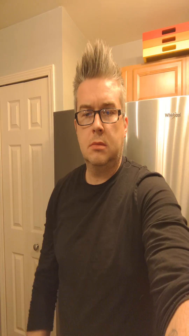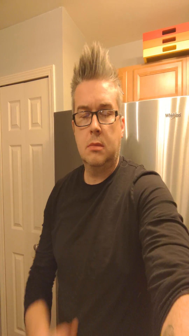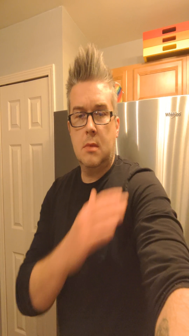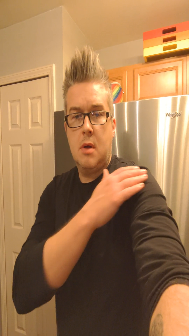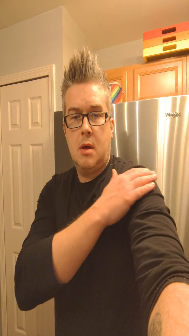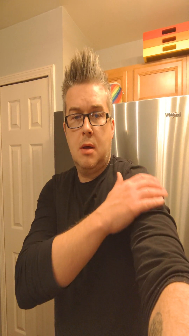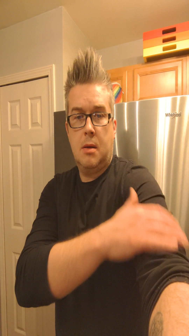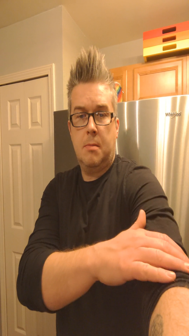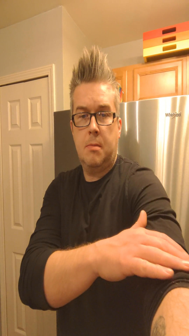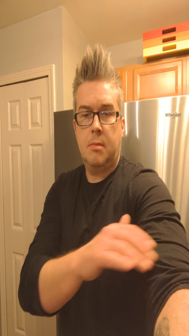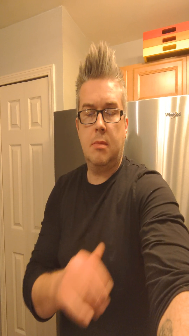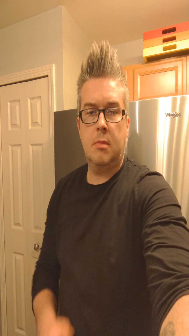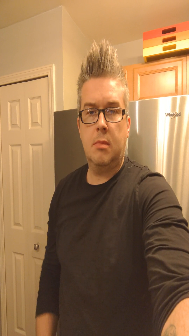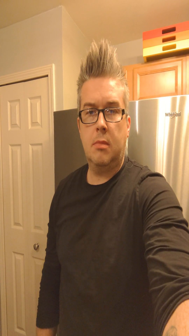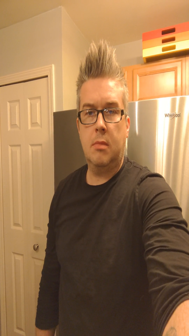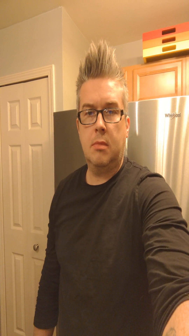arm